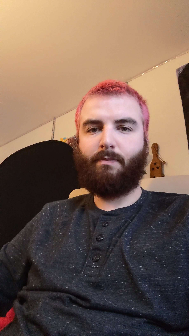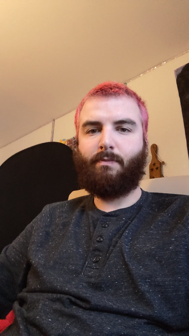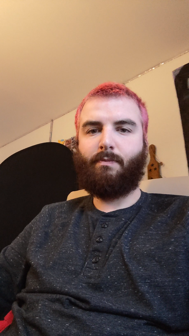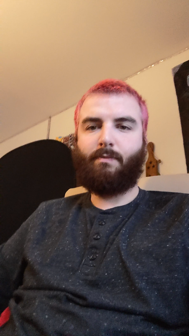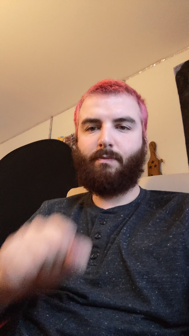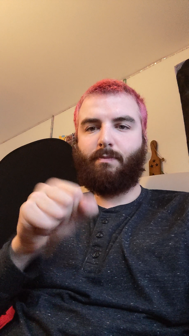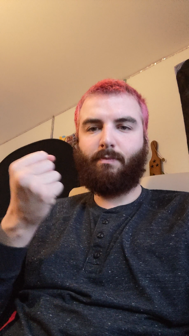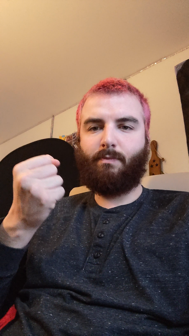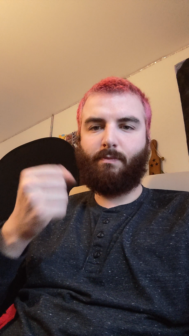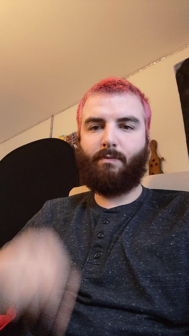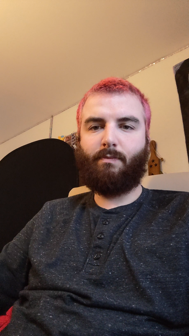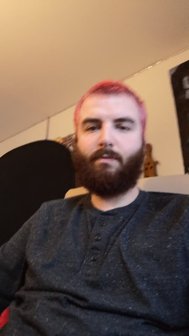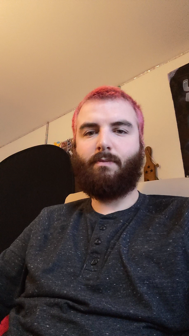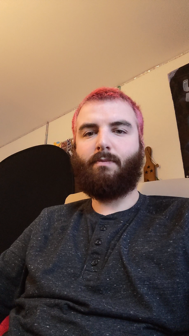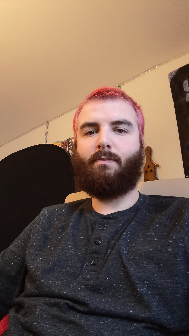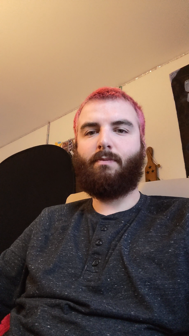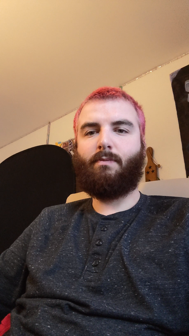break